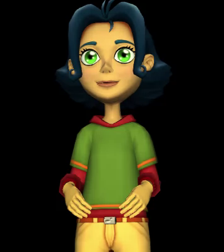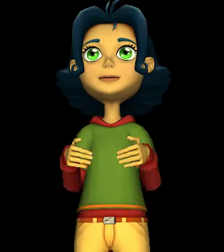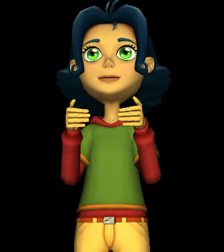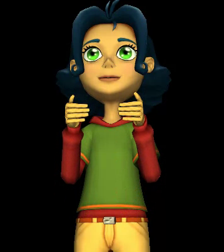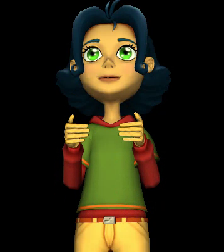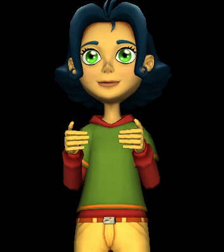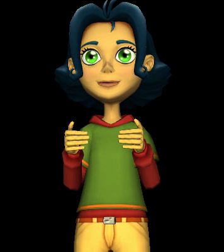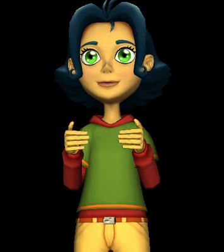توقف